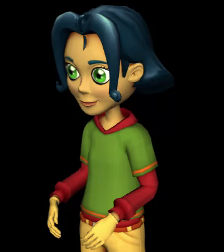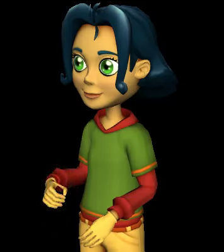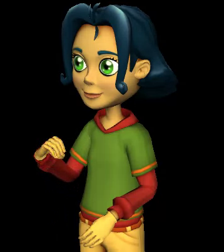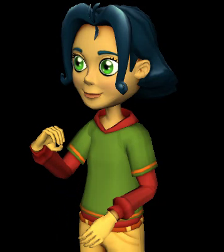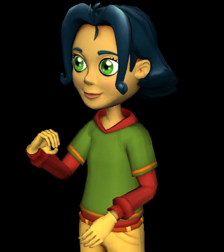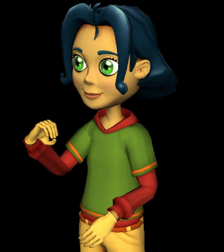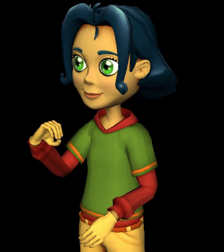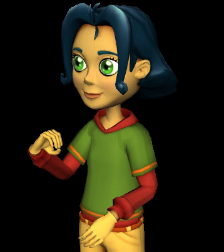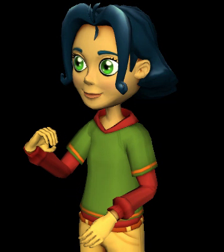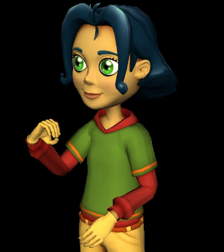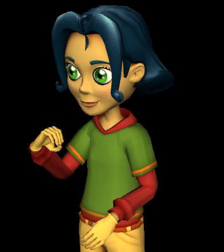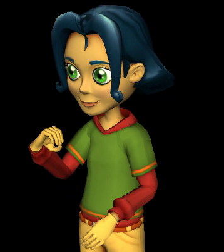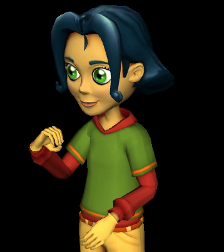أكتوبر